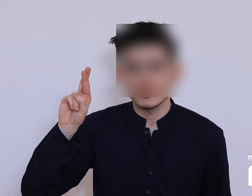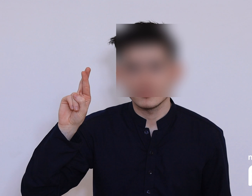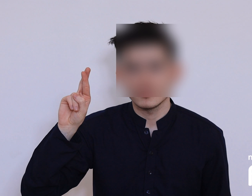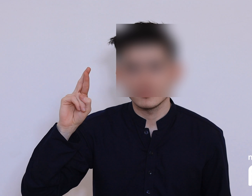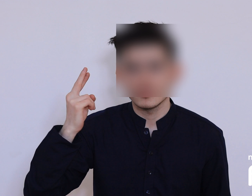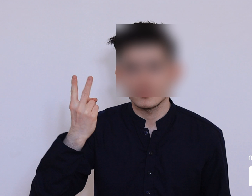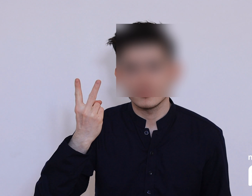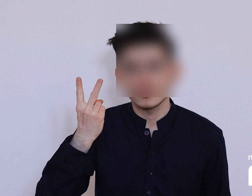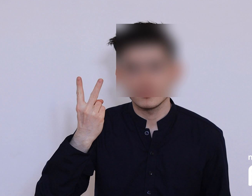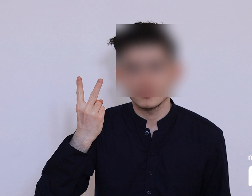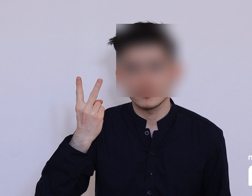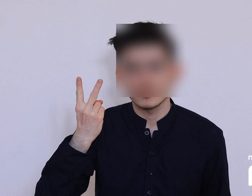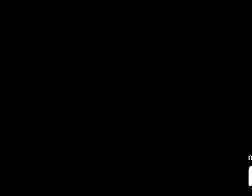ڑ